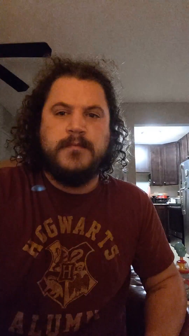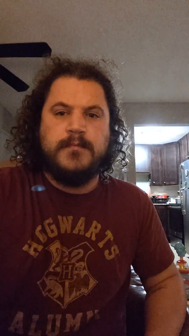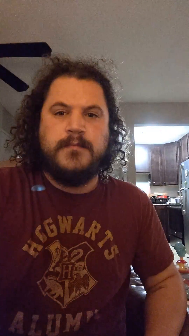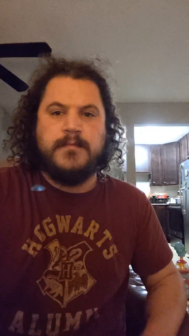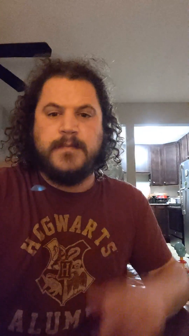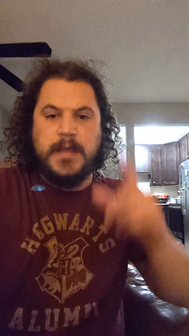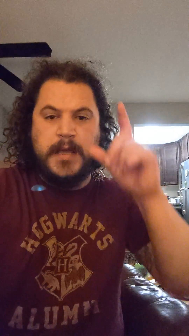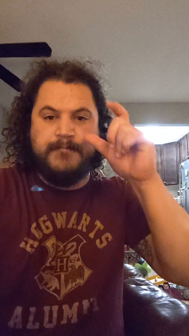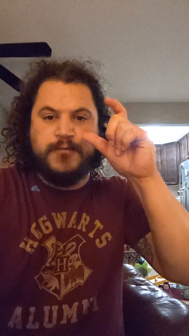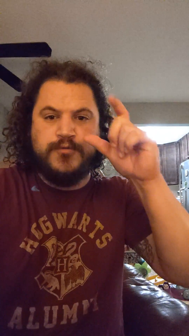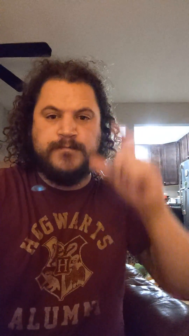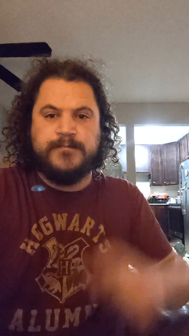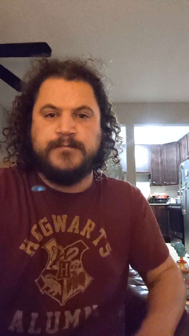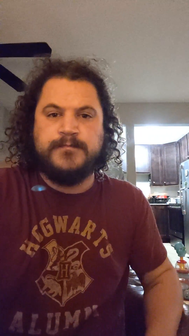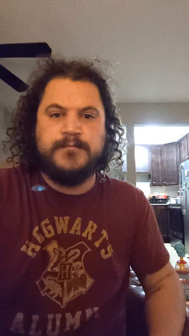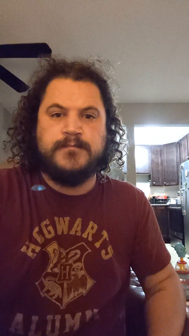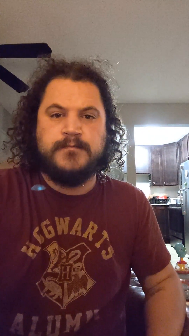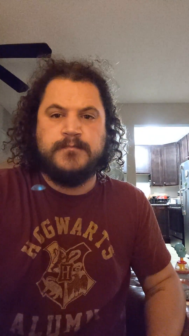camera